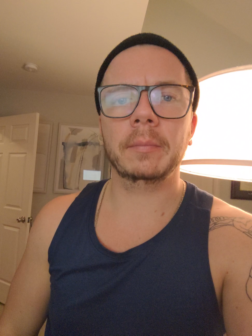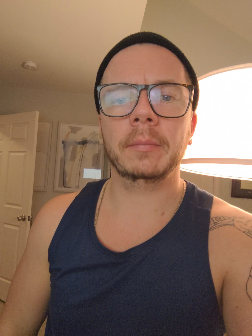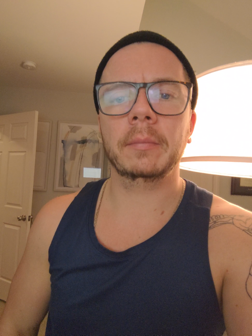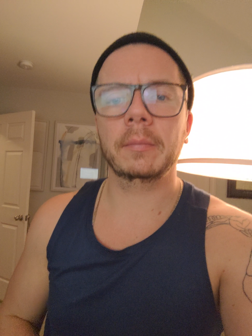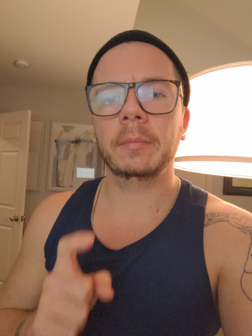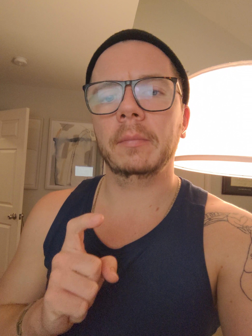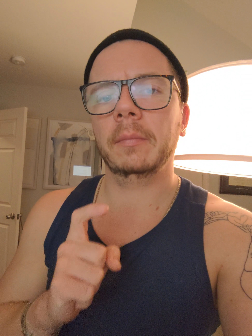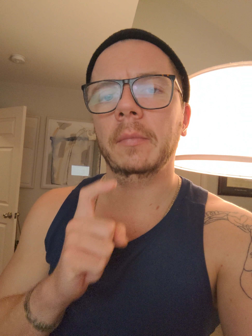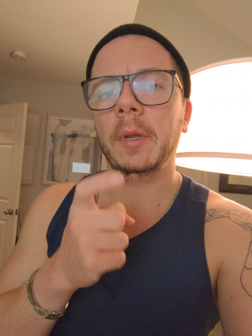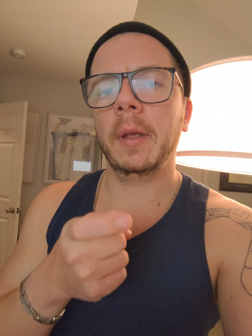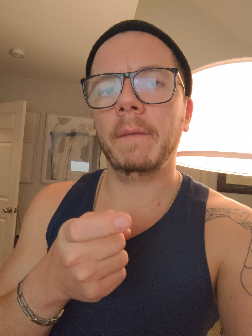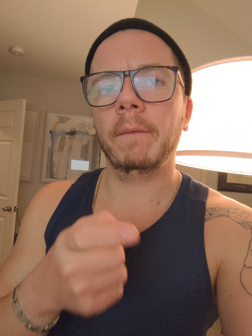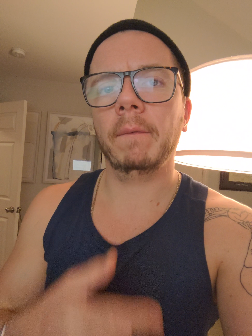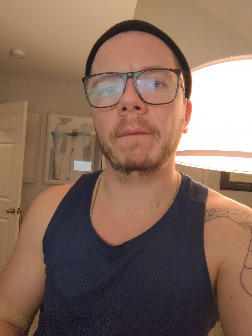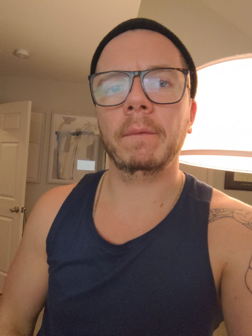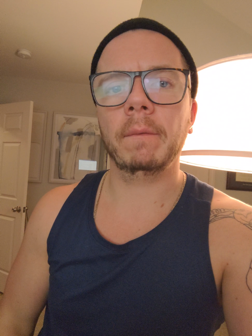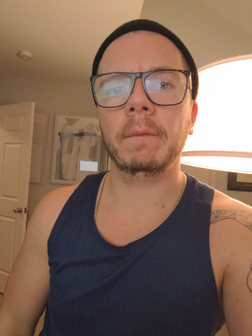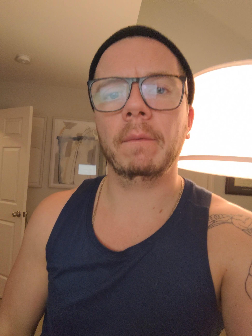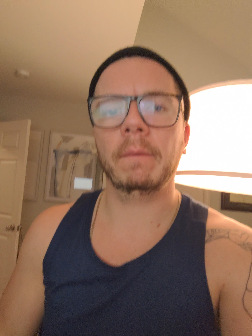give